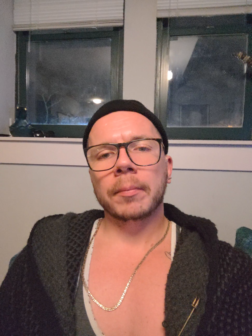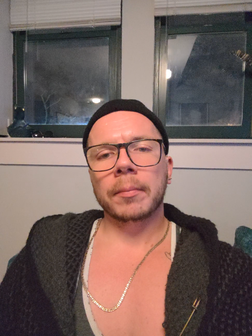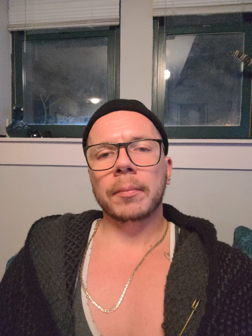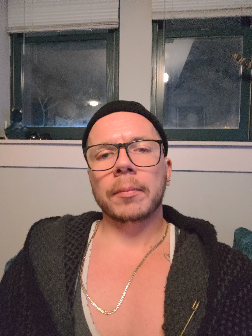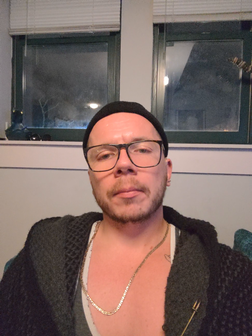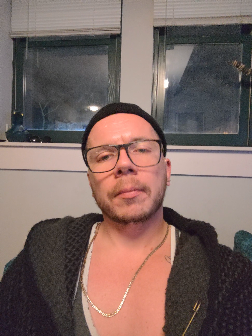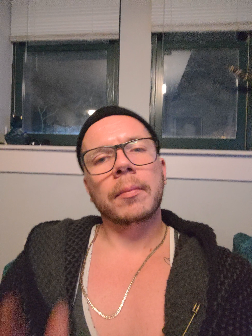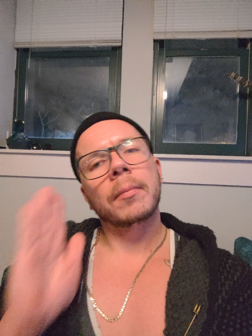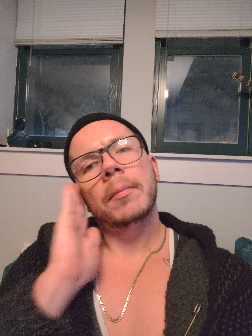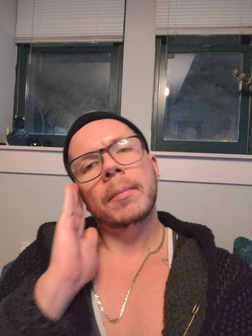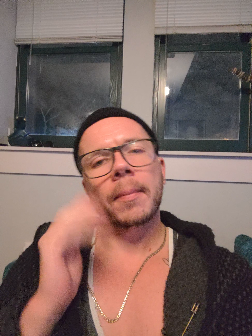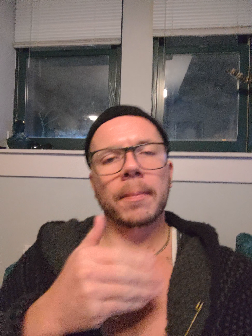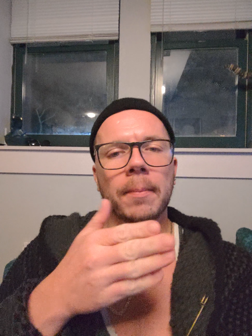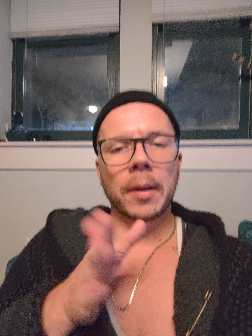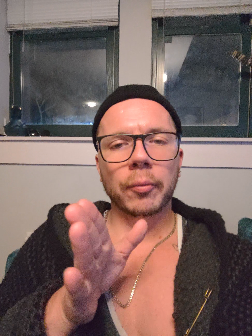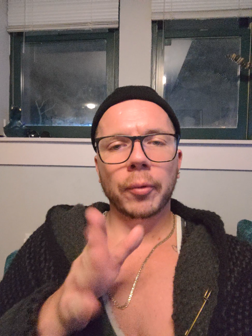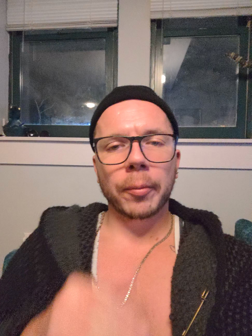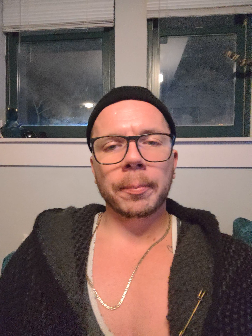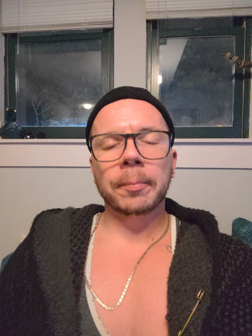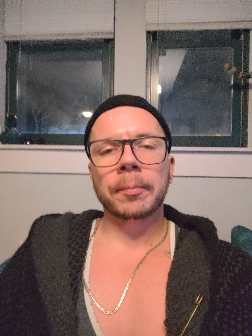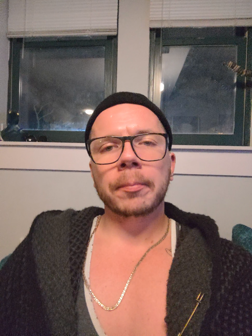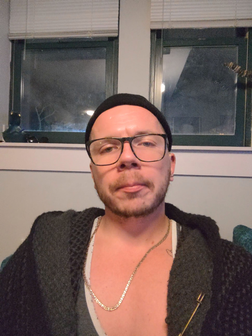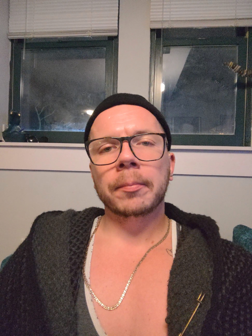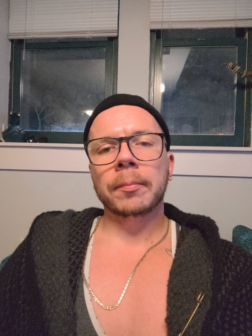bedroom